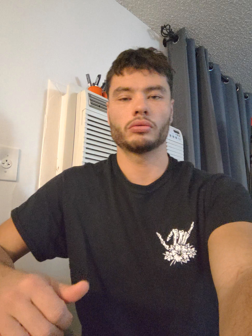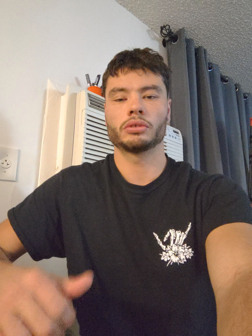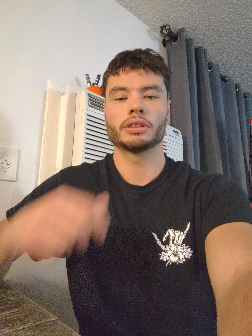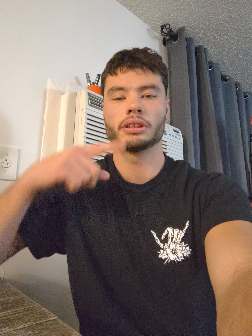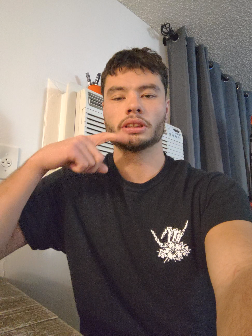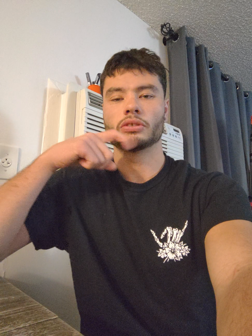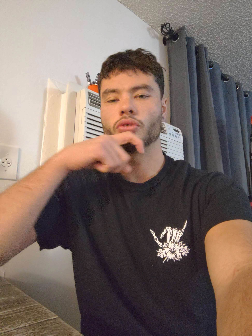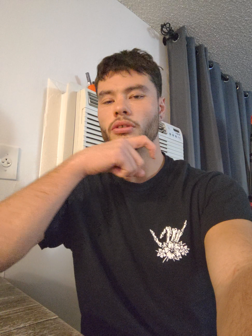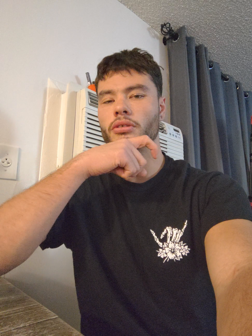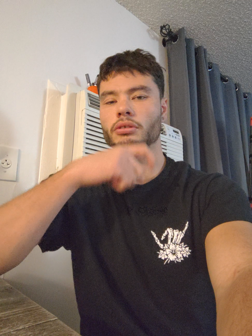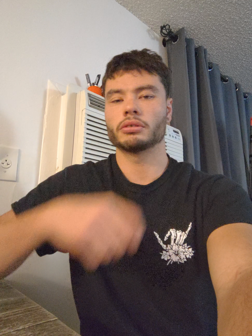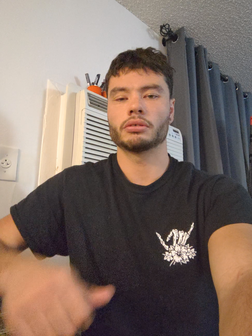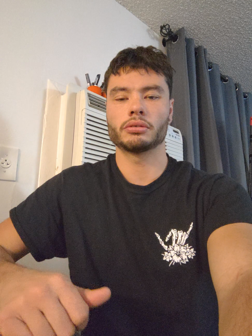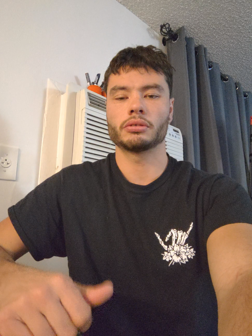cereal